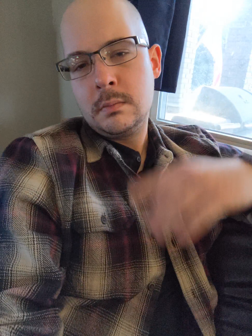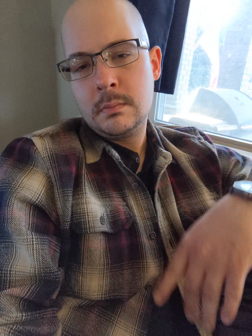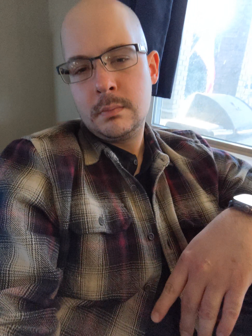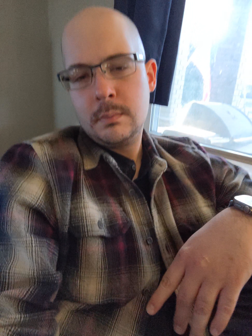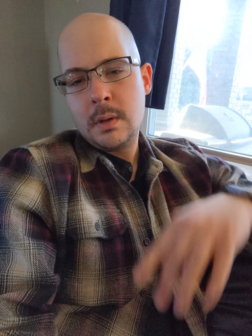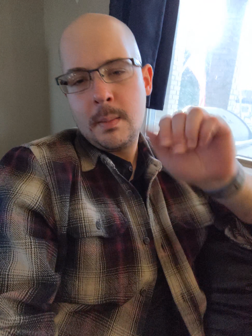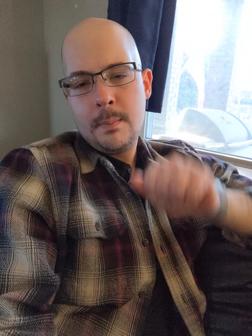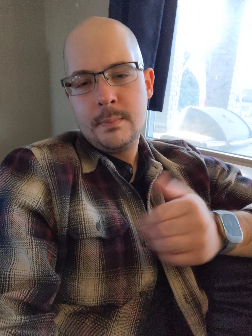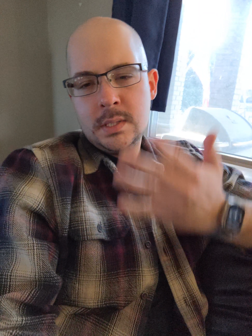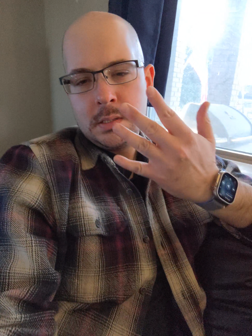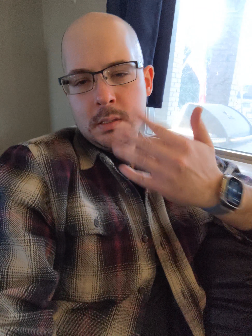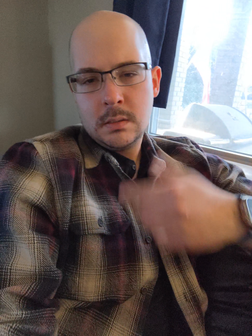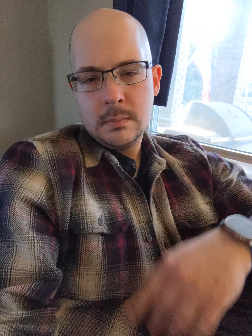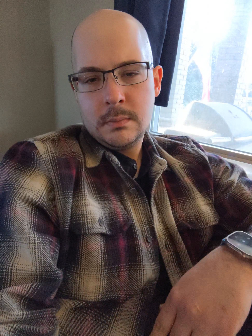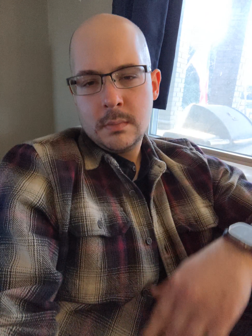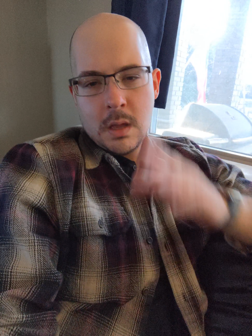mitten